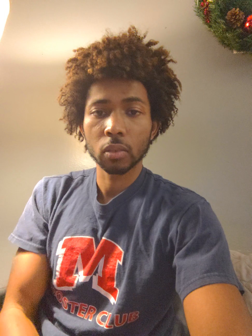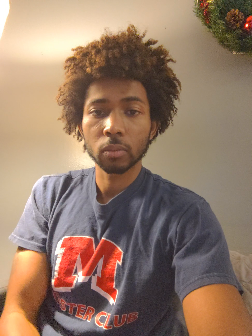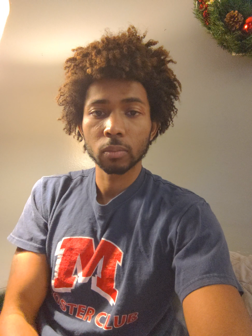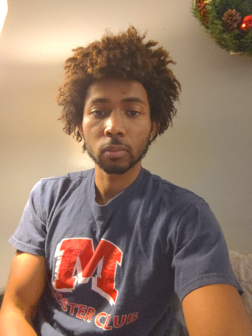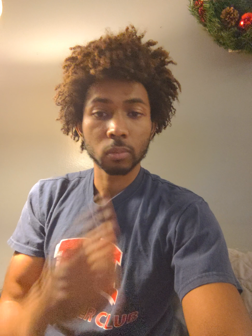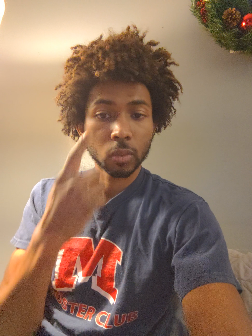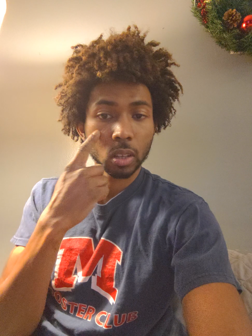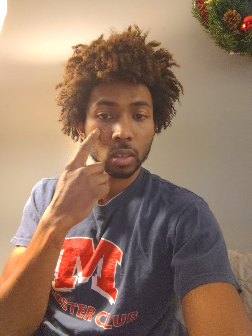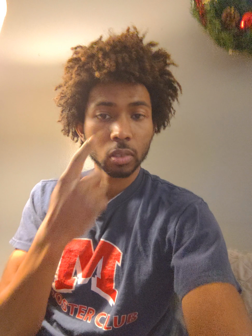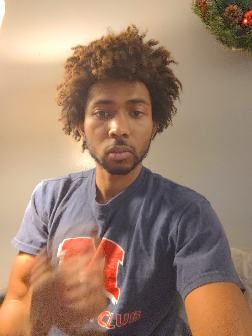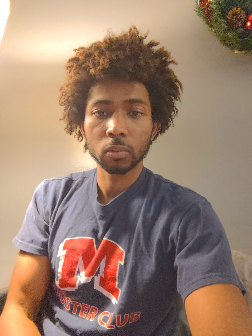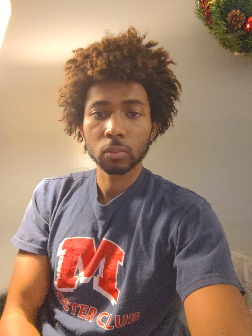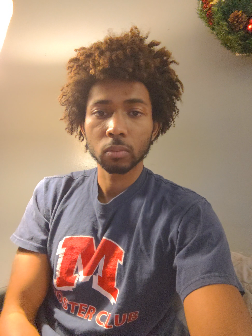eye